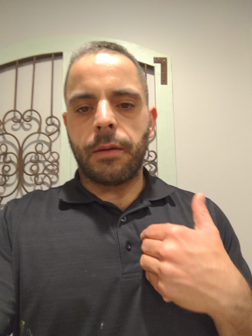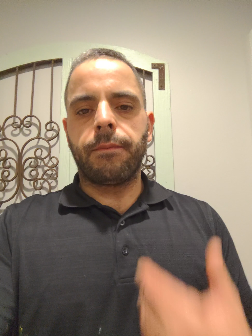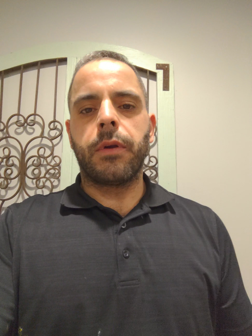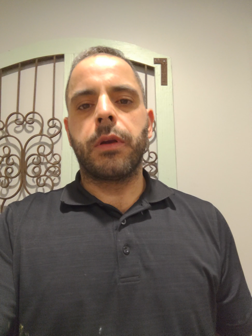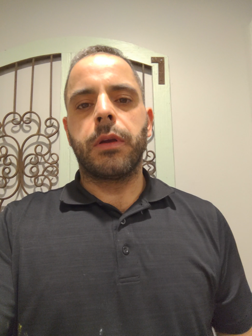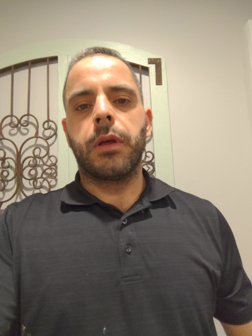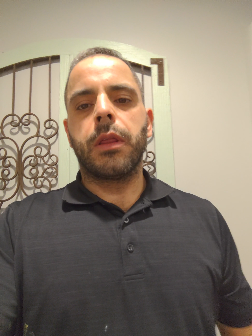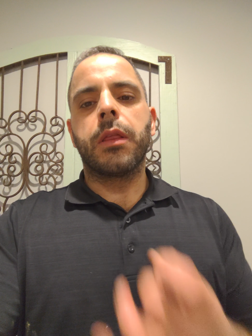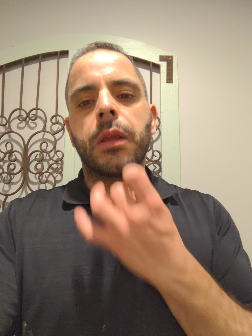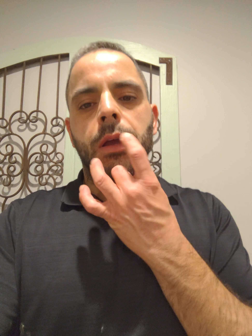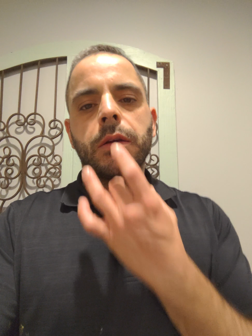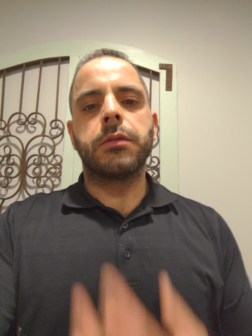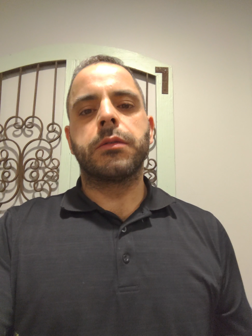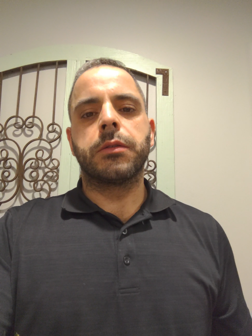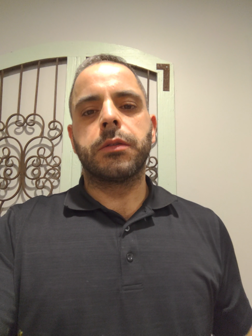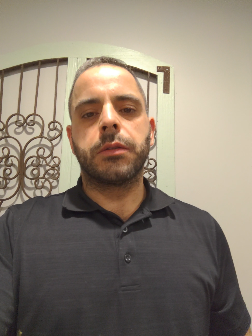lamp